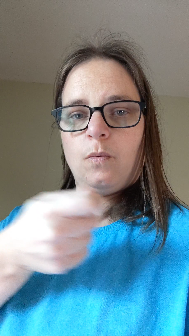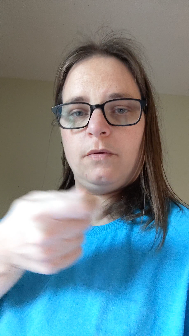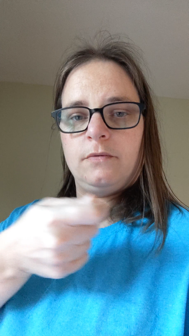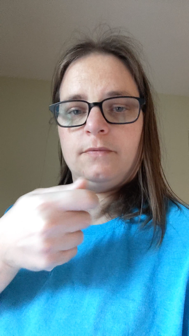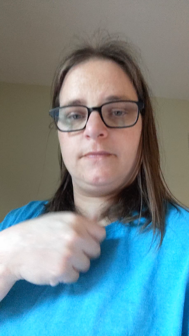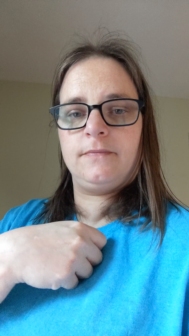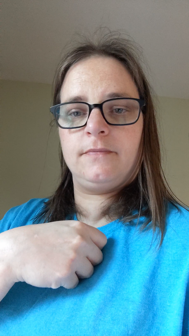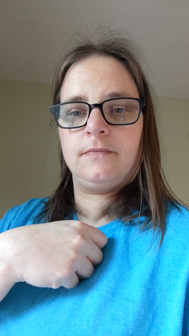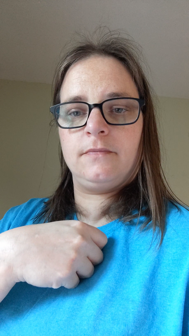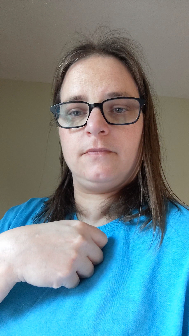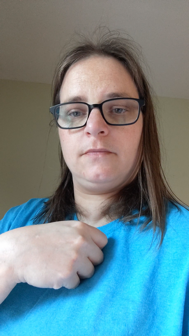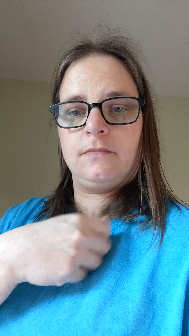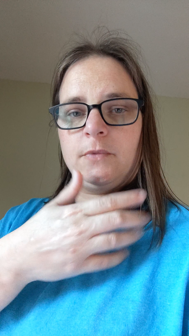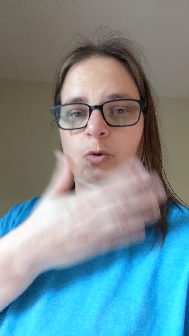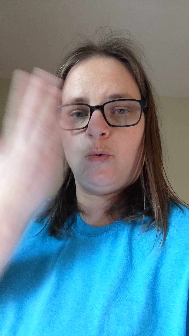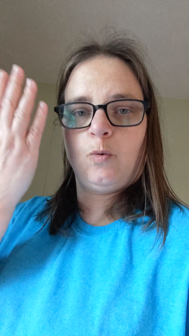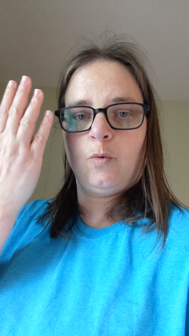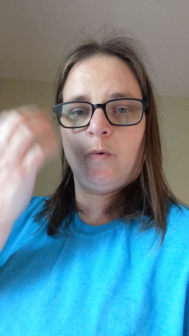all gone